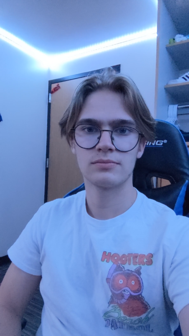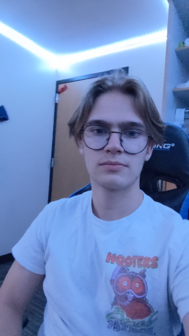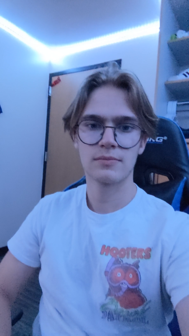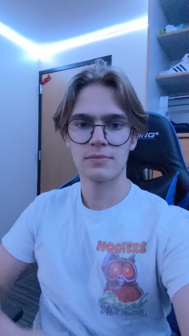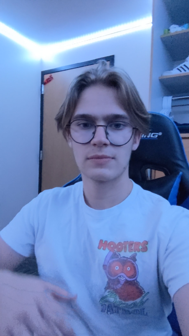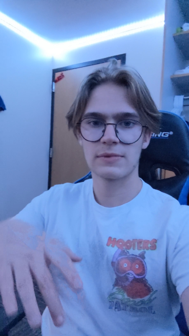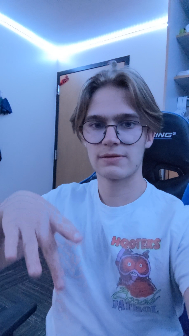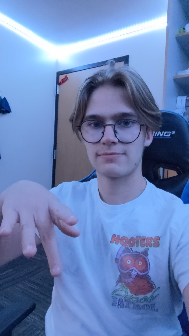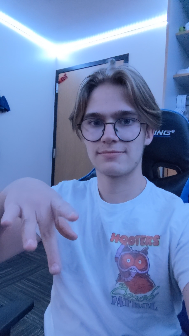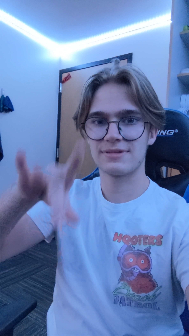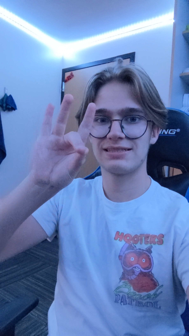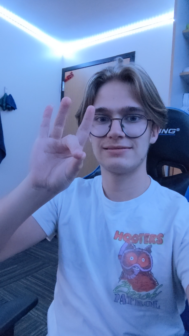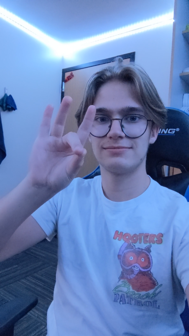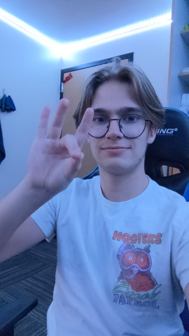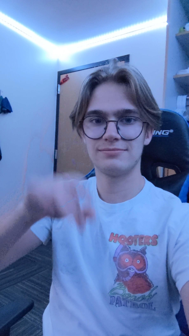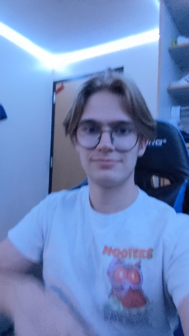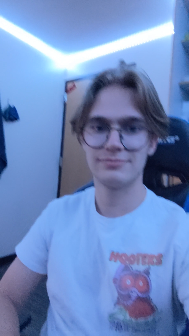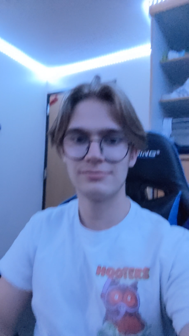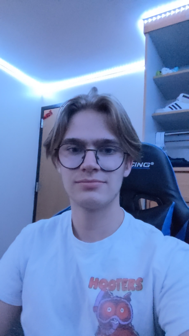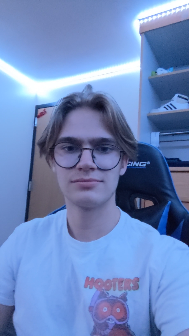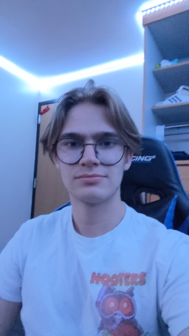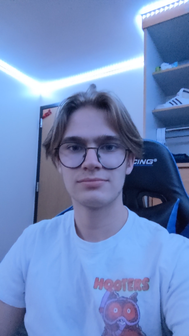pick